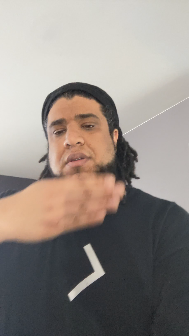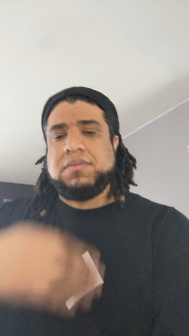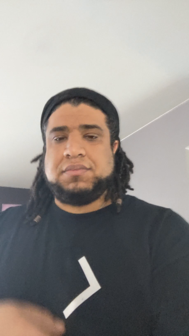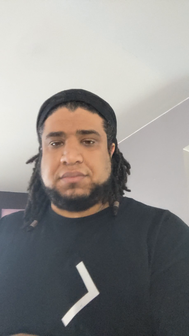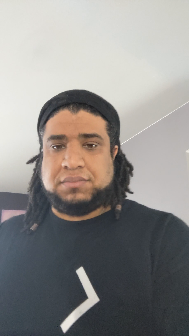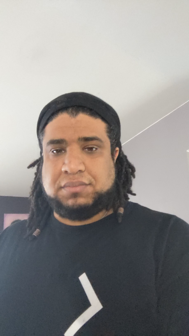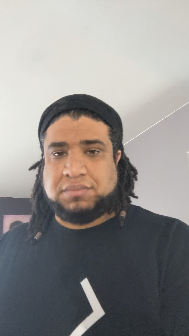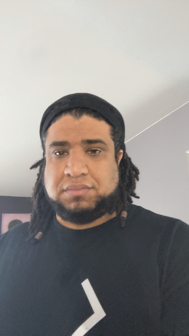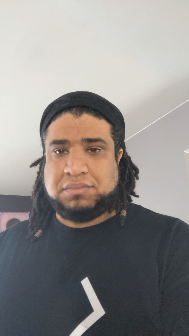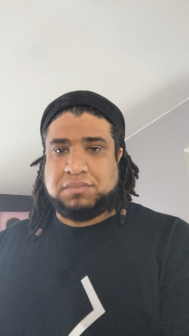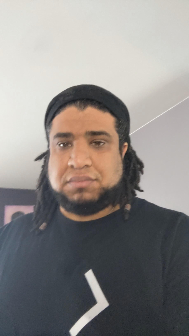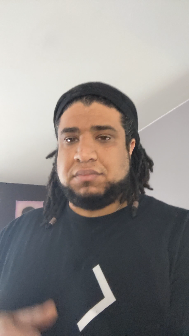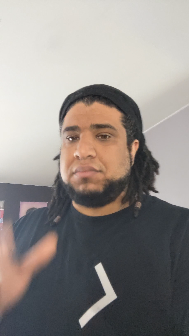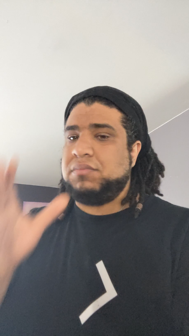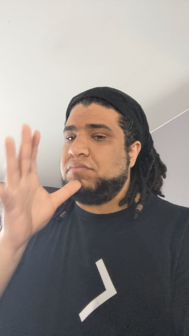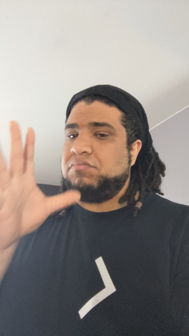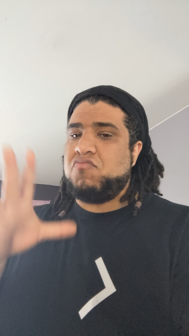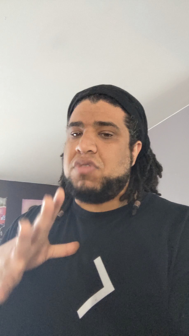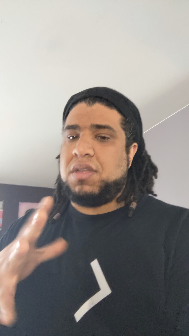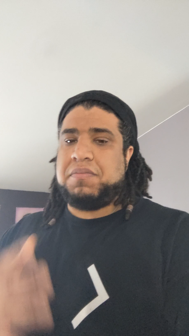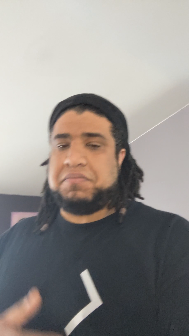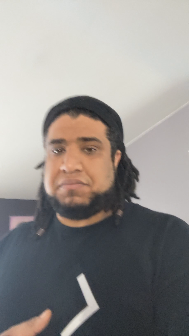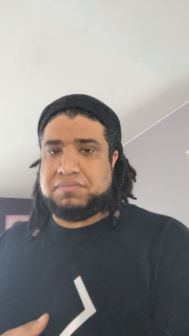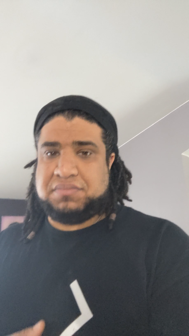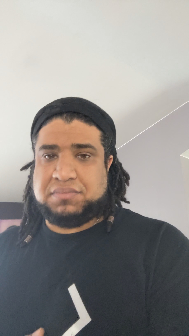lady